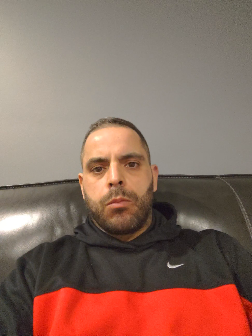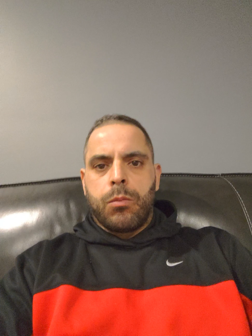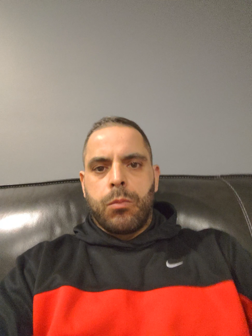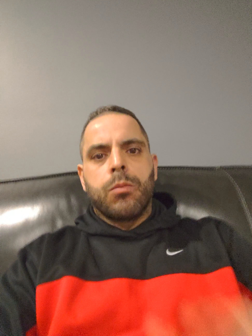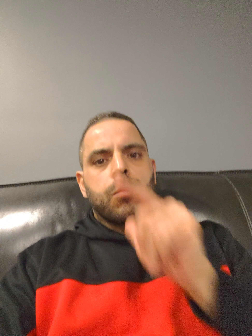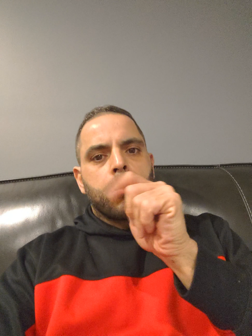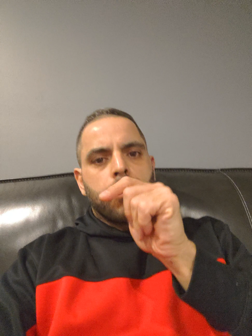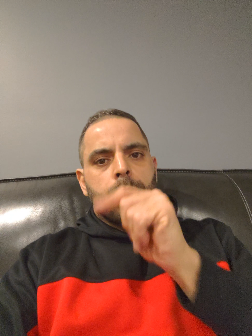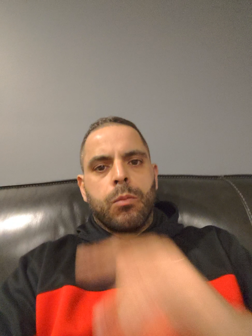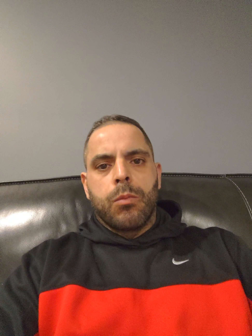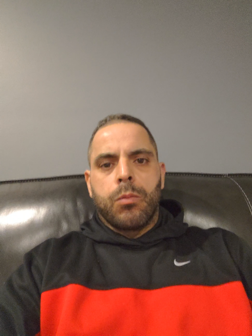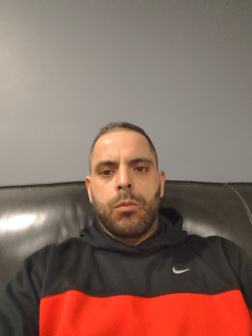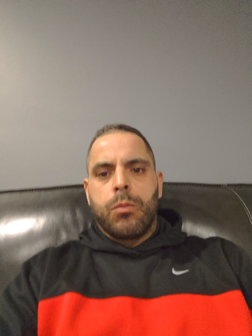who